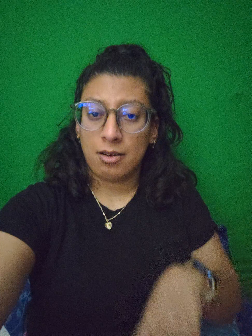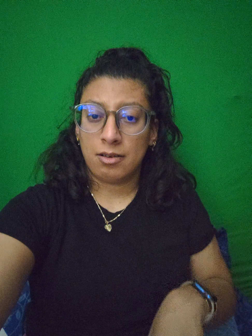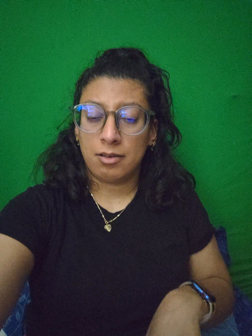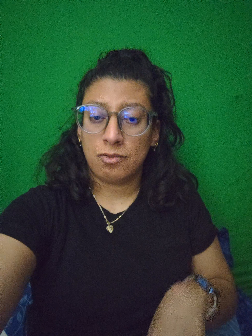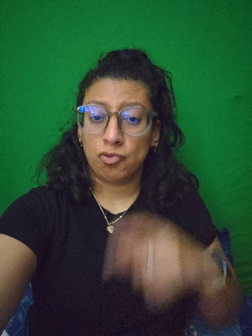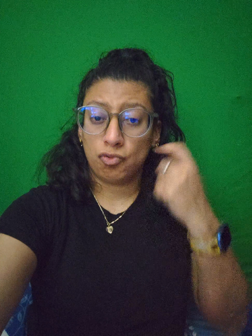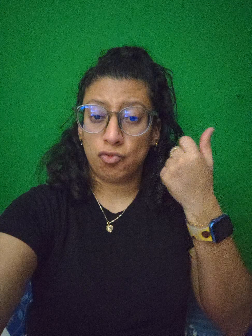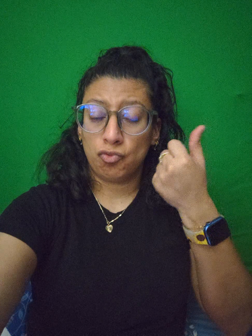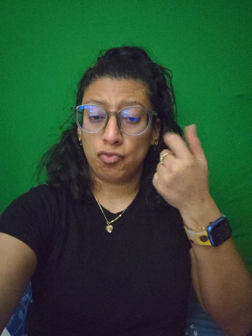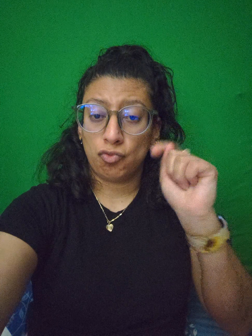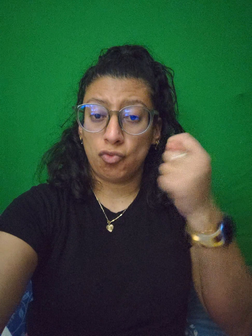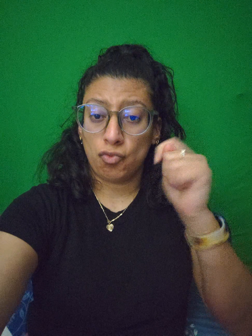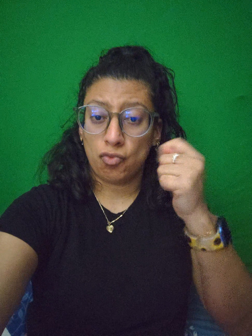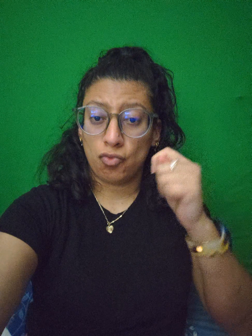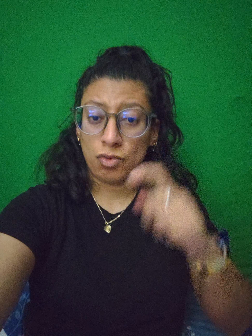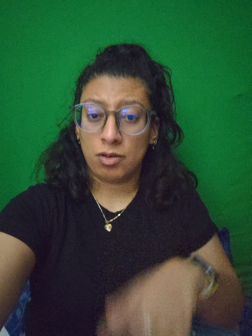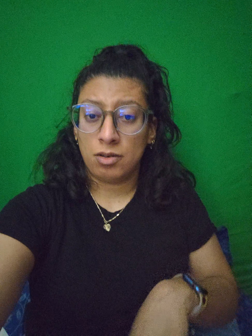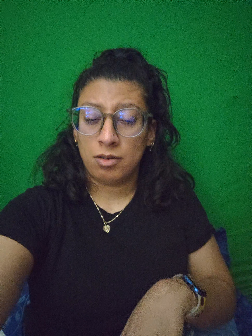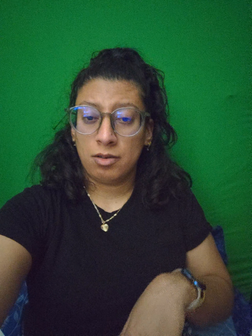toy